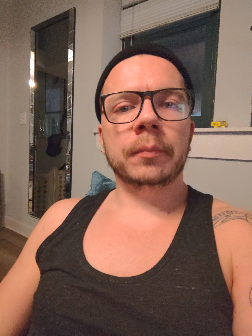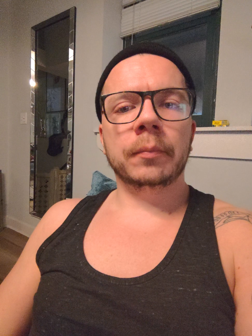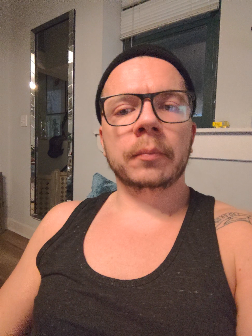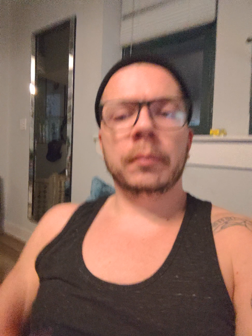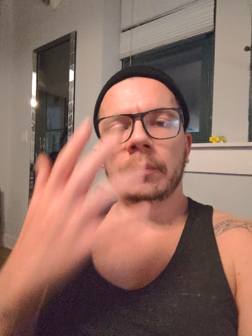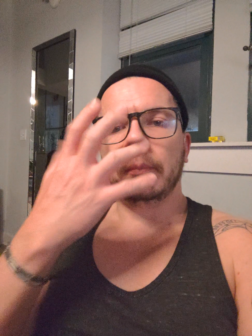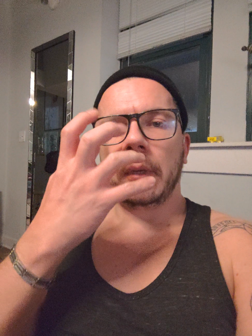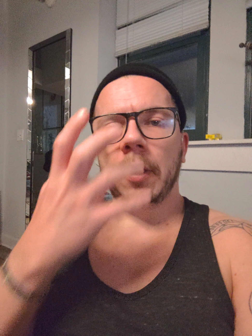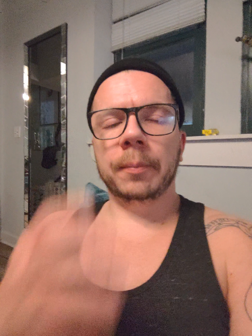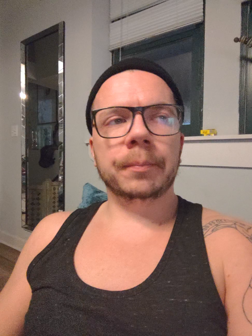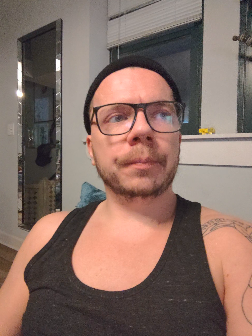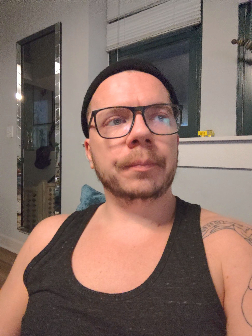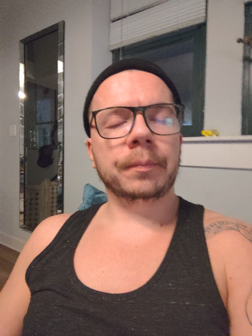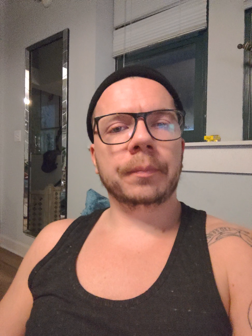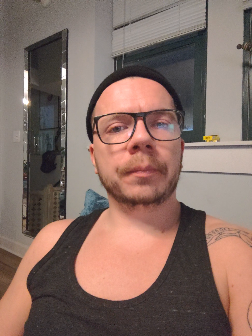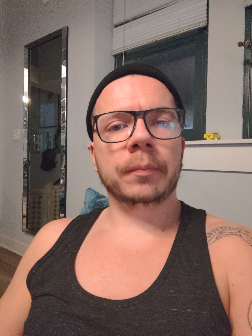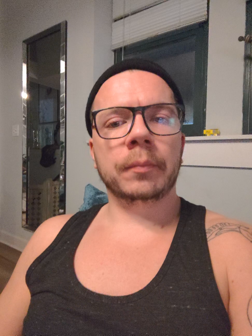mad